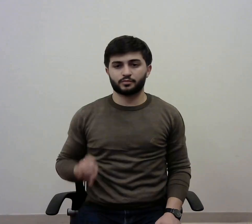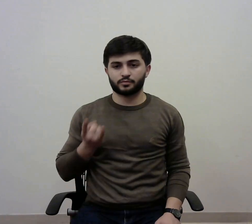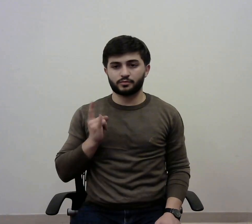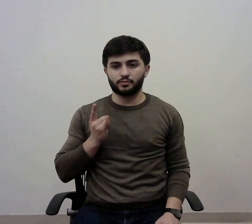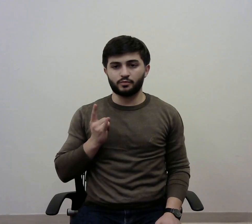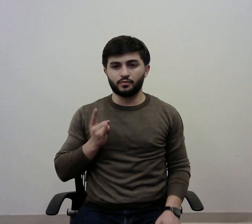uşaq